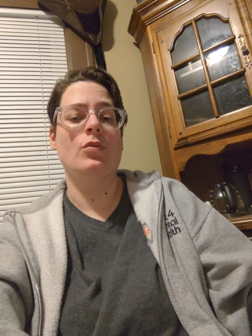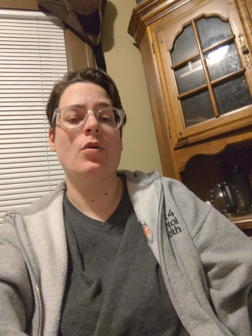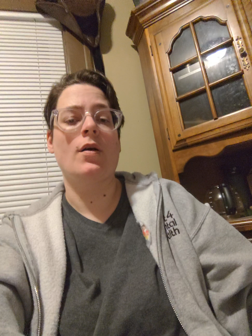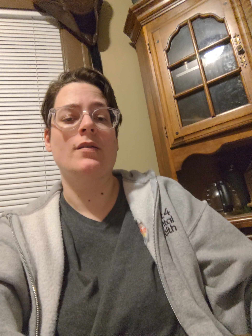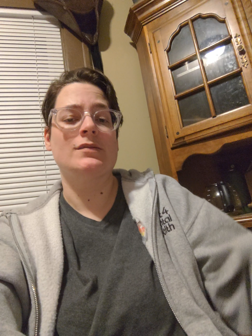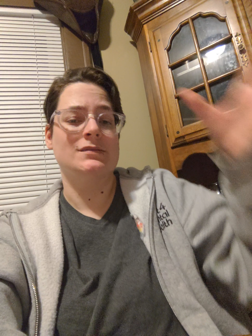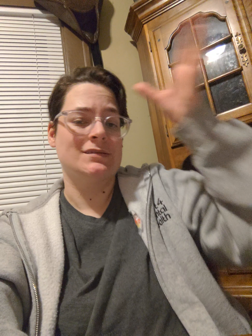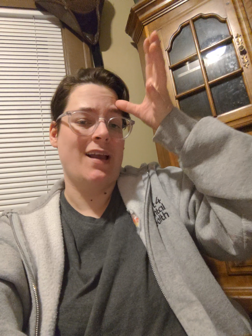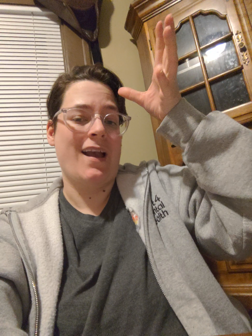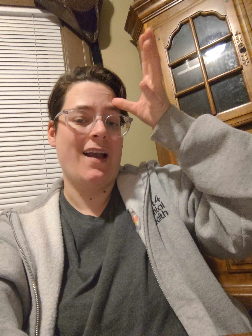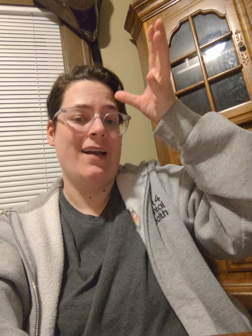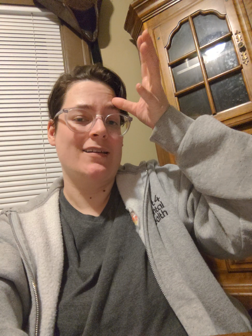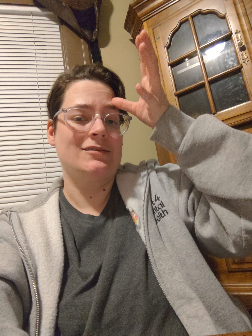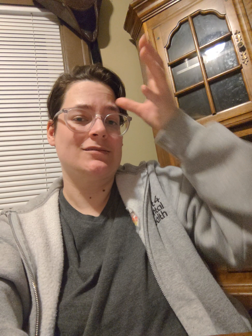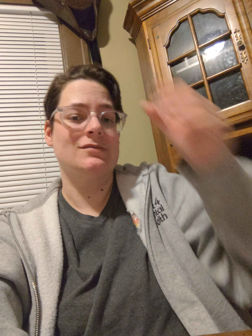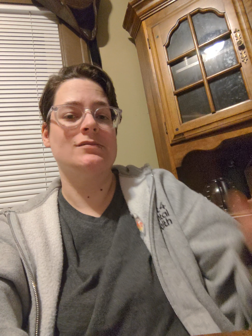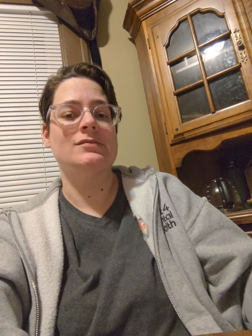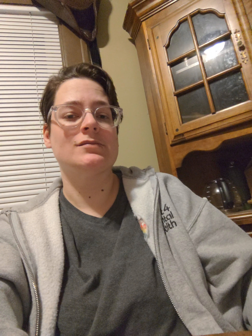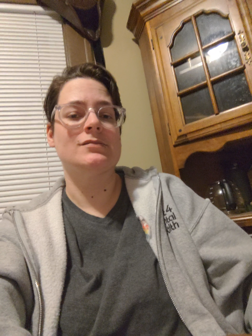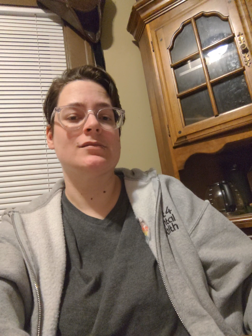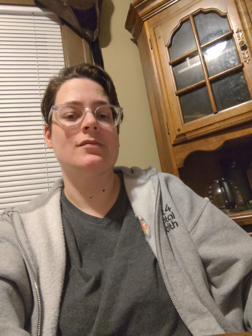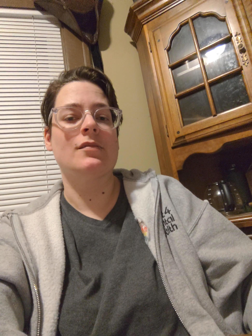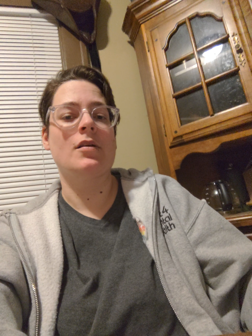dad